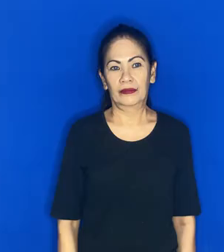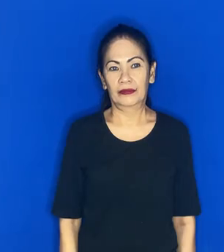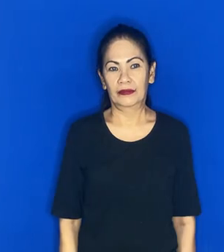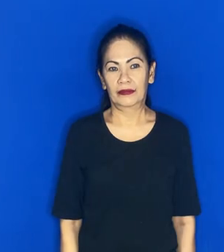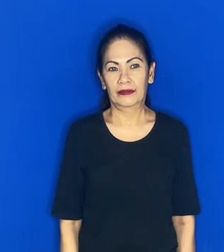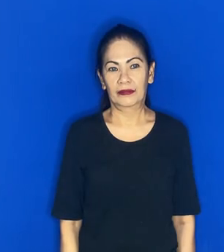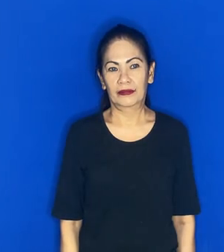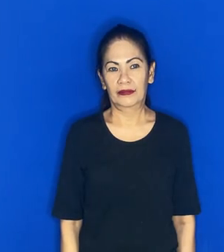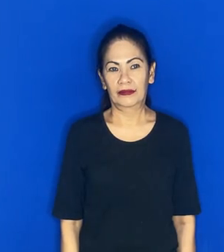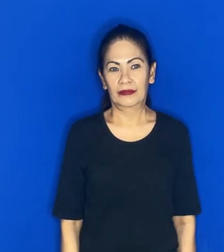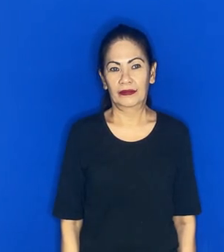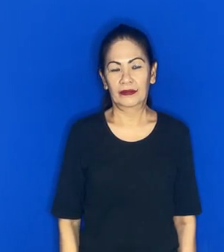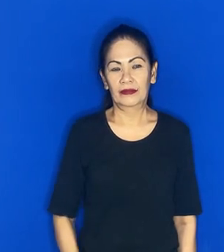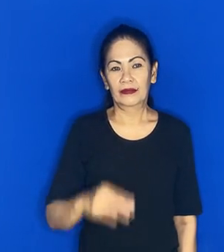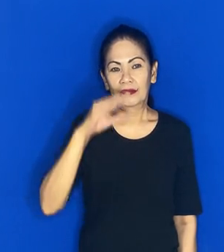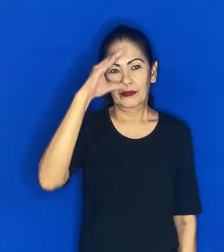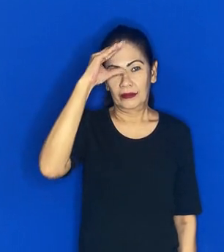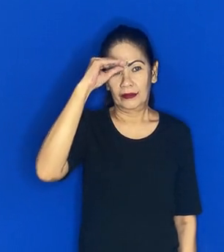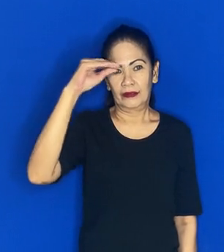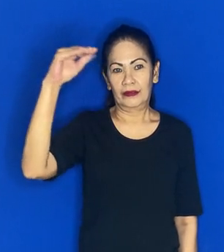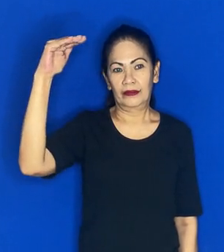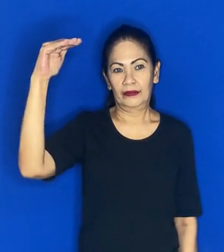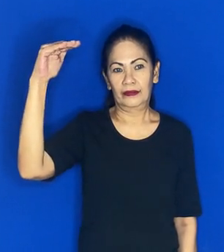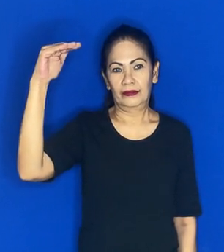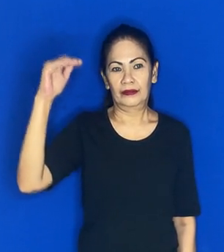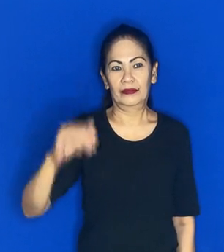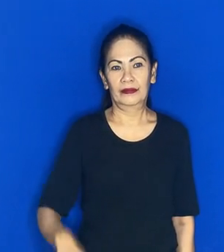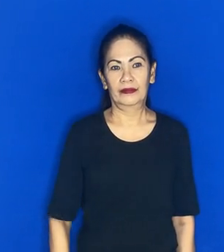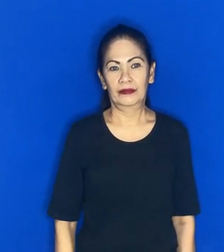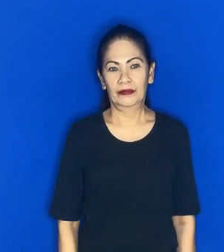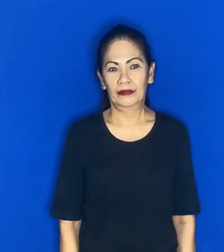man